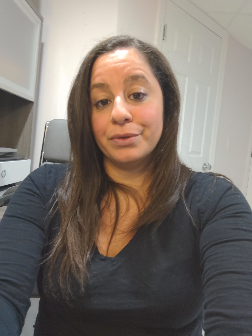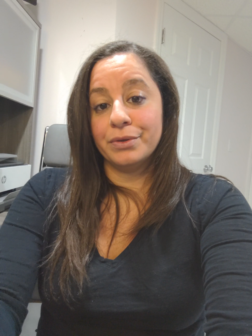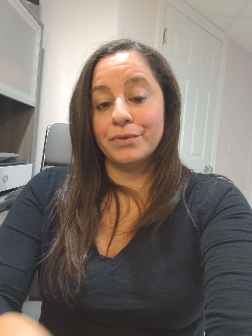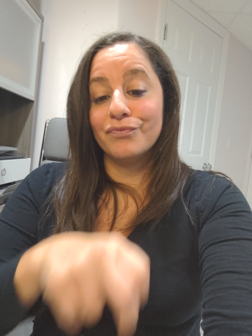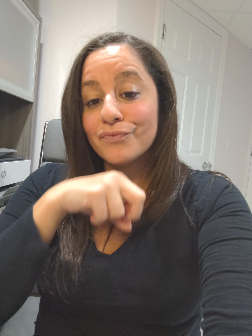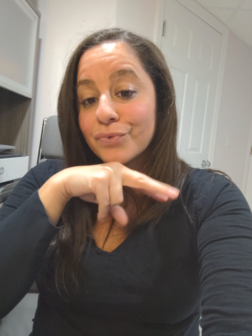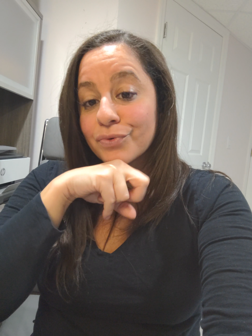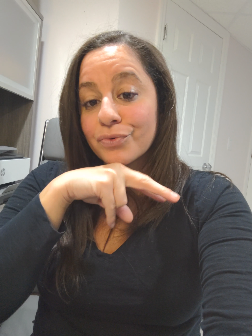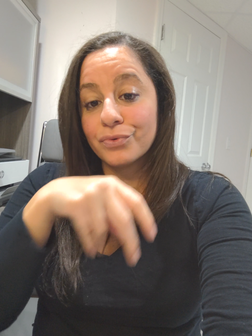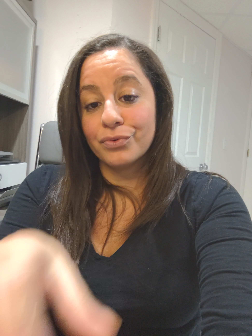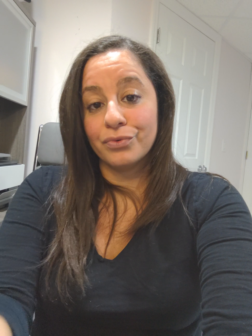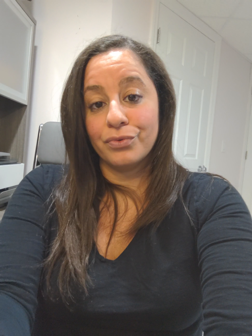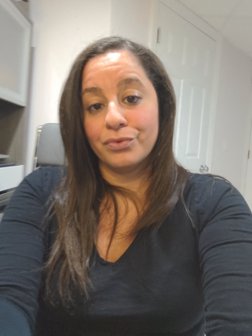frog